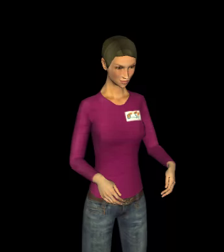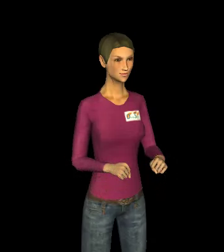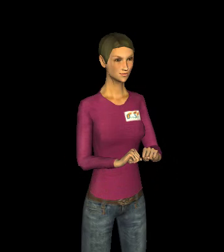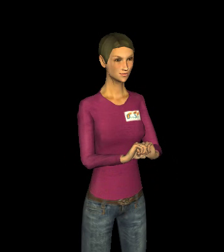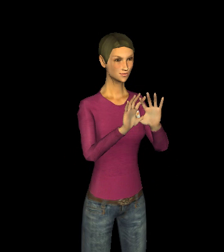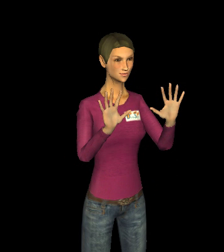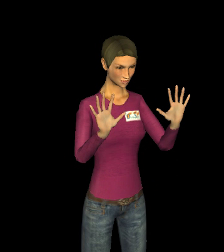واضح